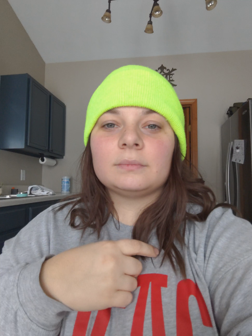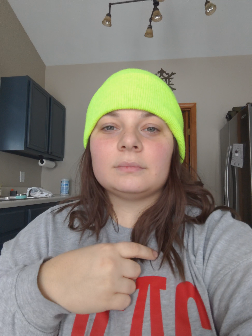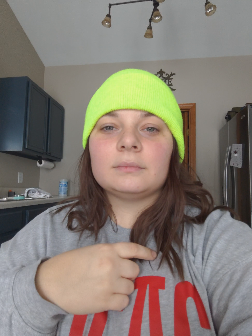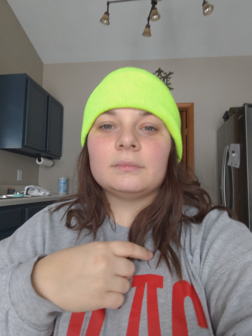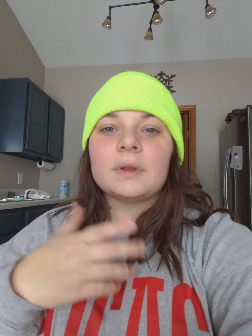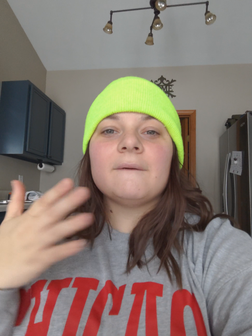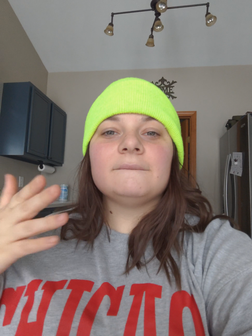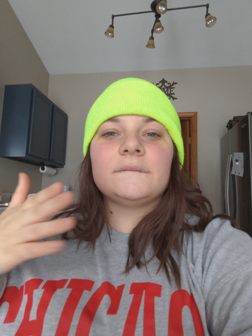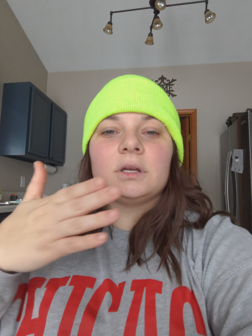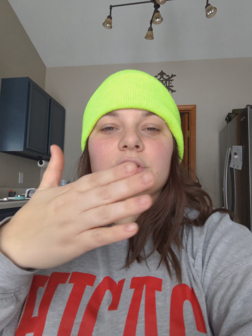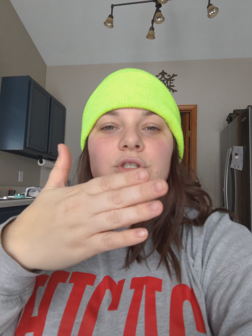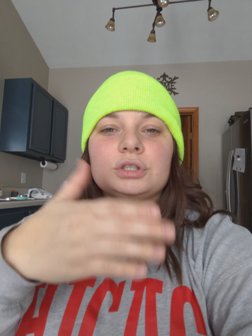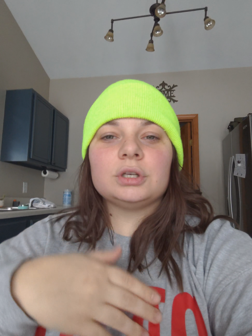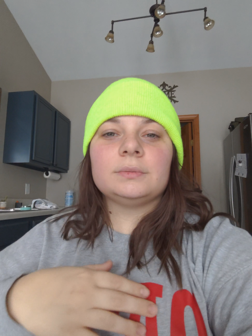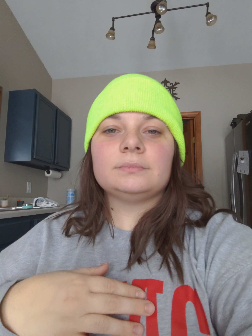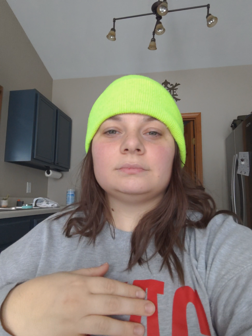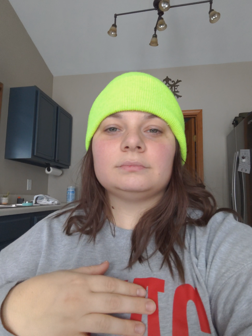fish